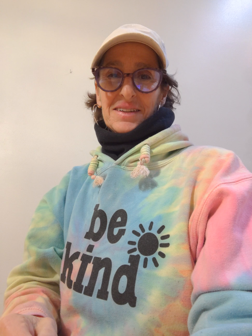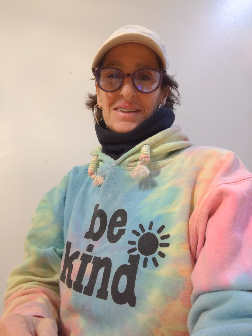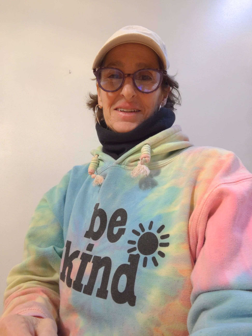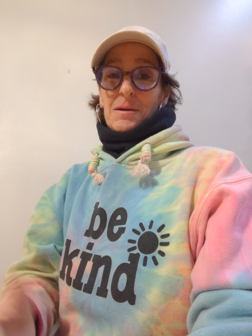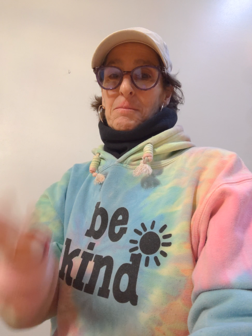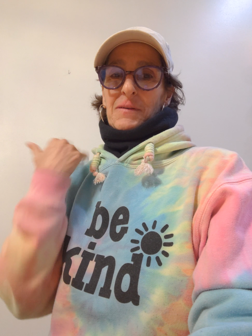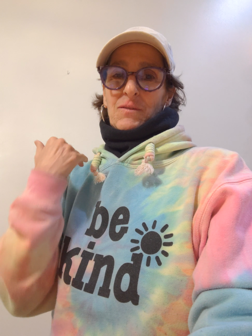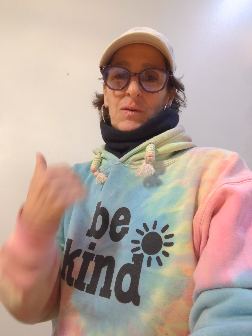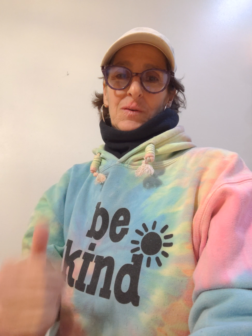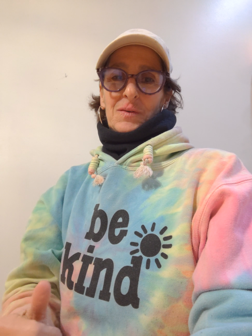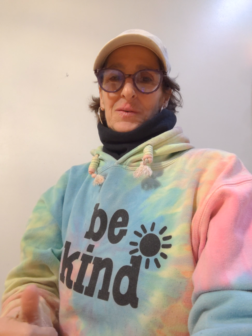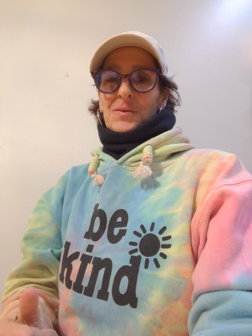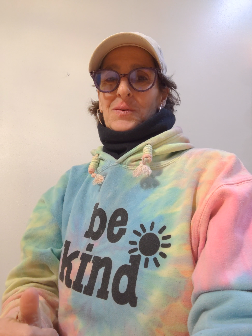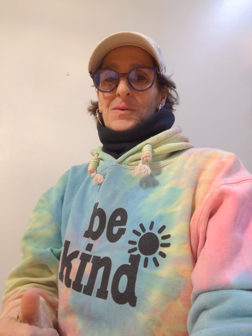before